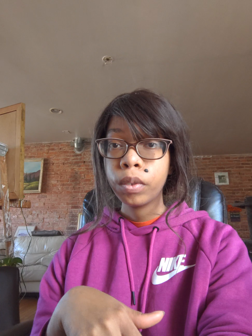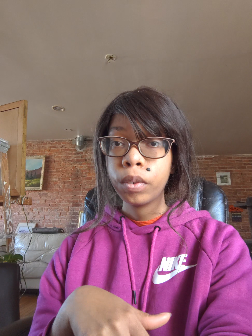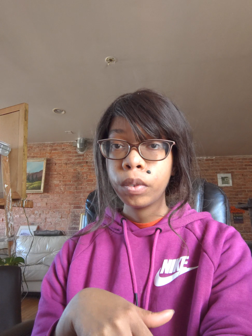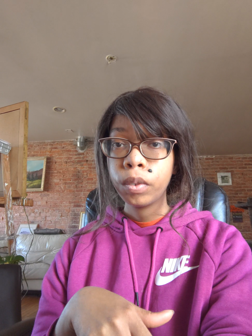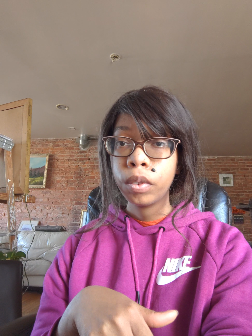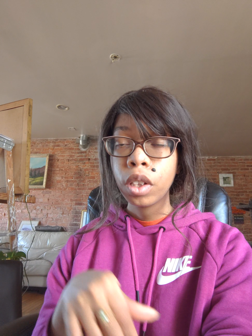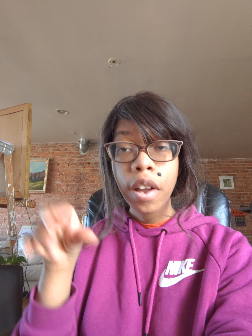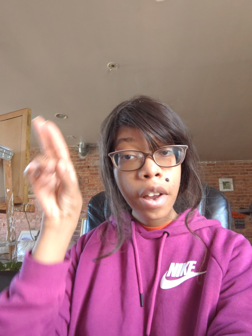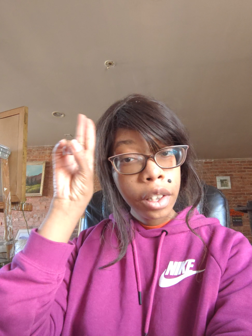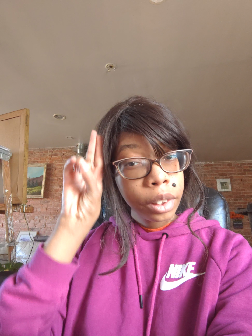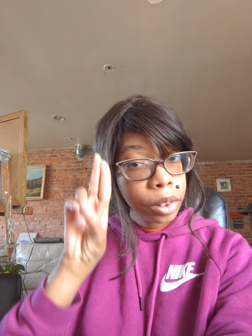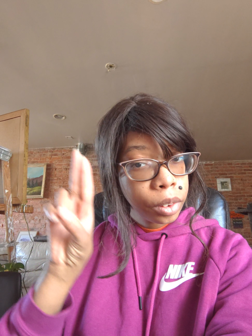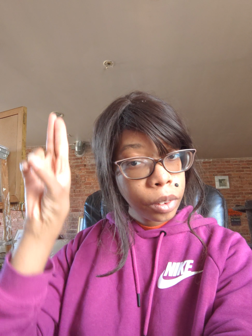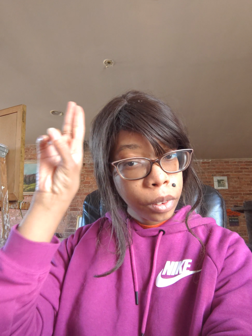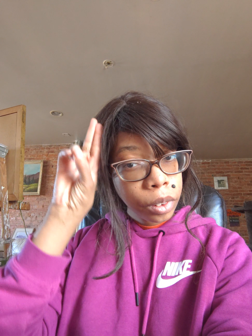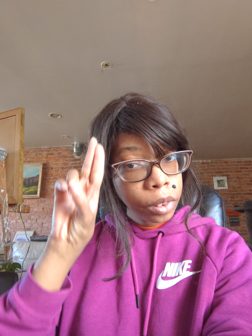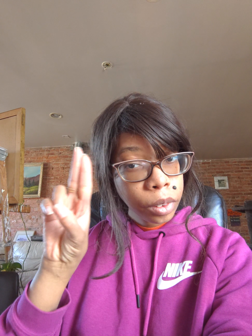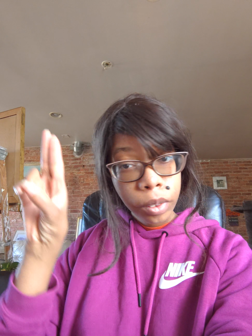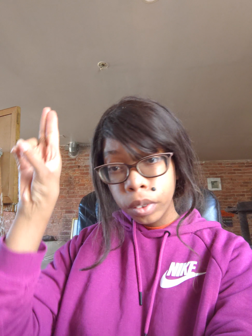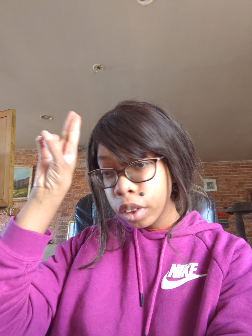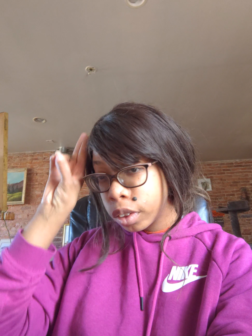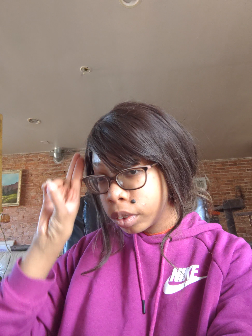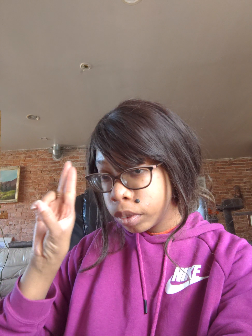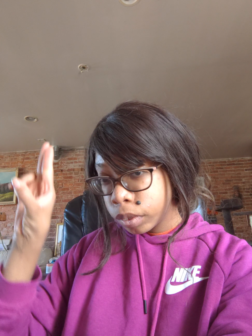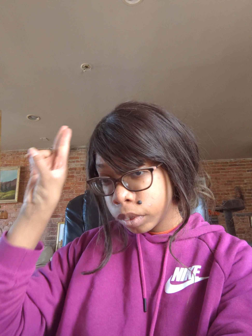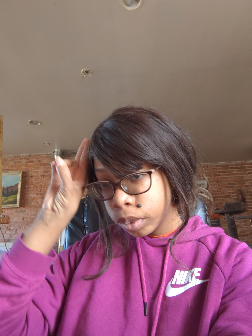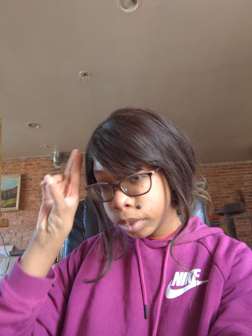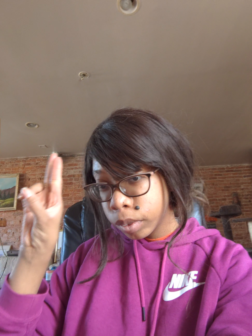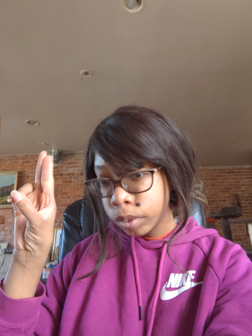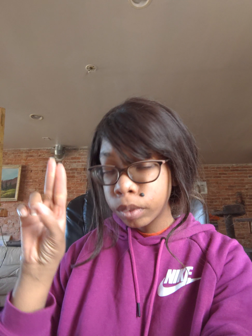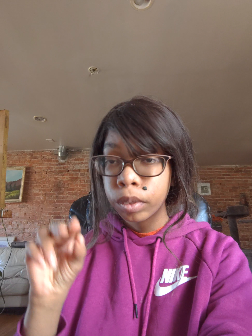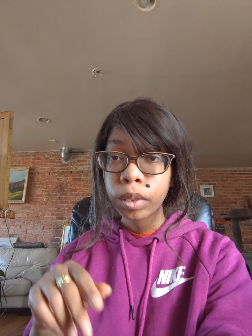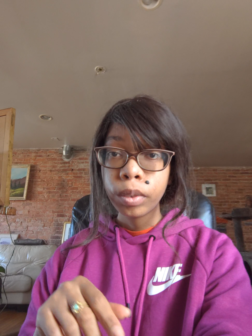uncle